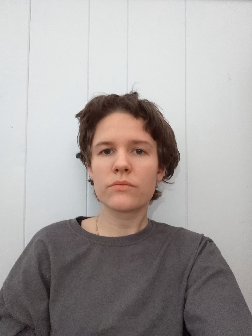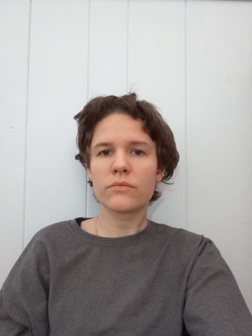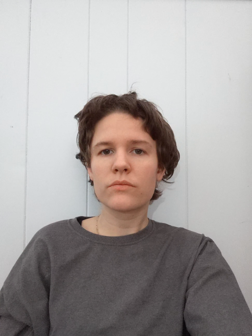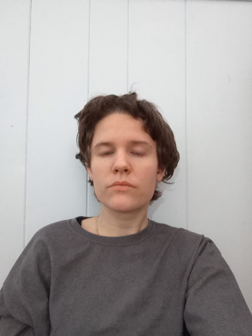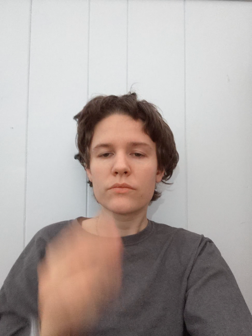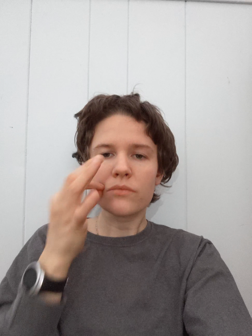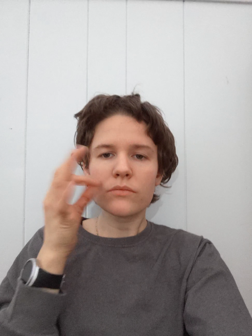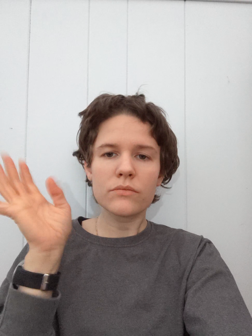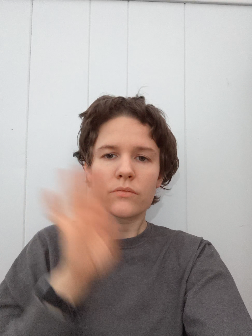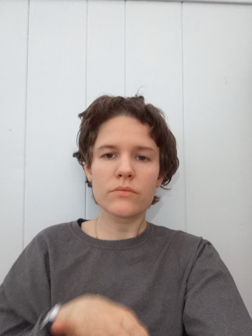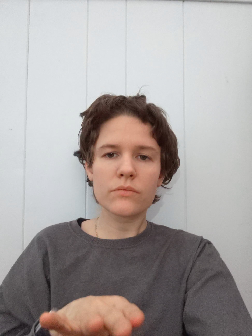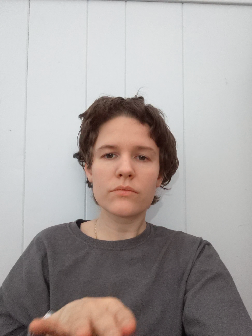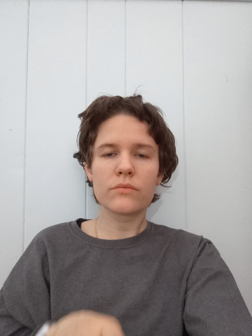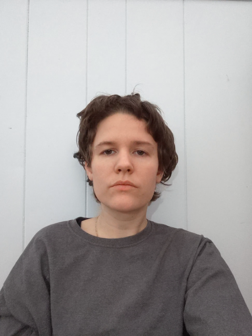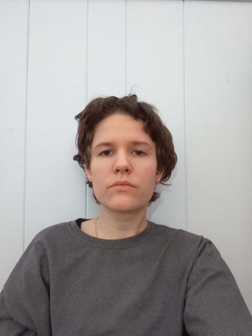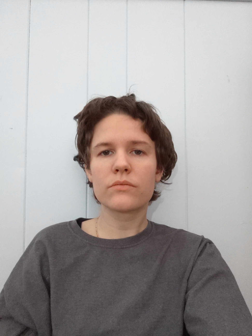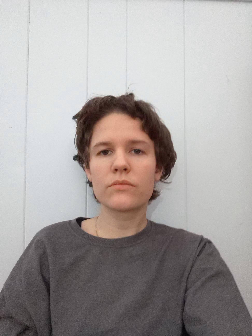bee